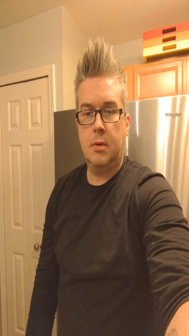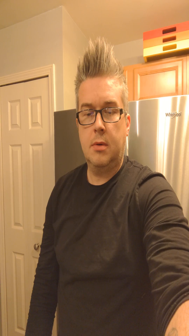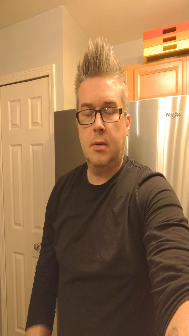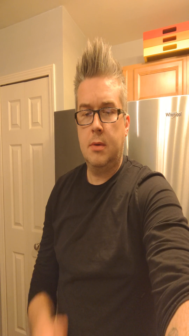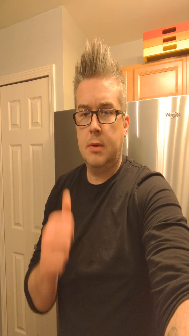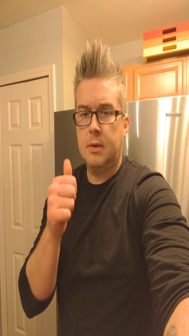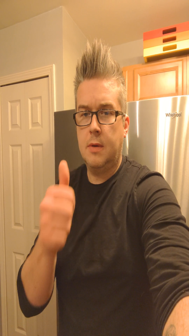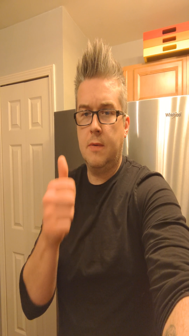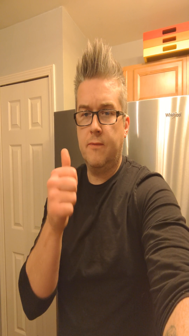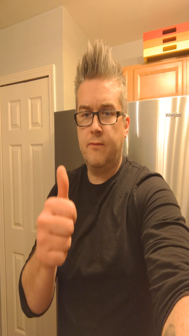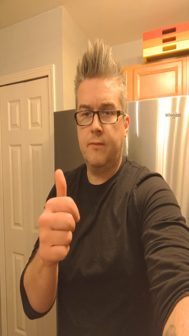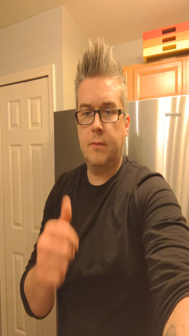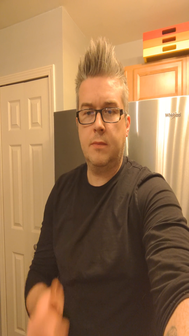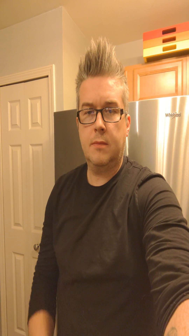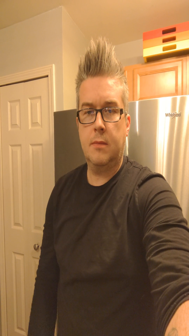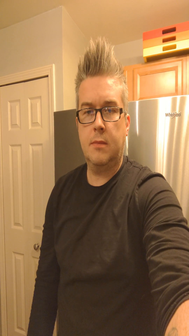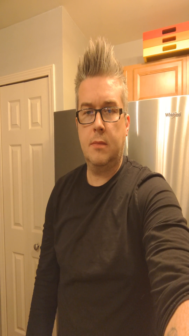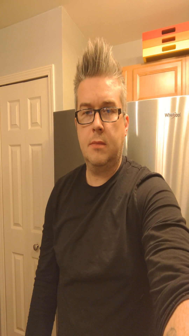yourself